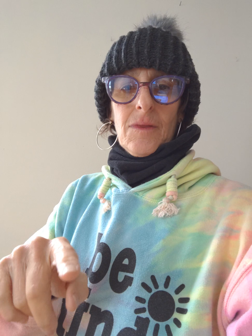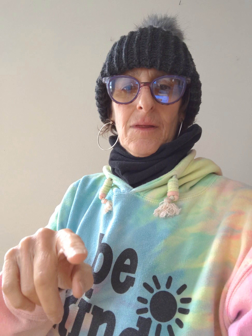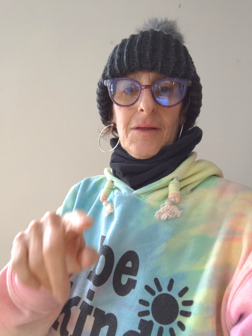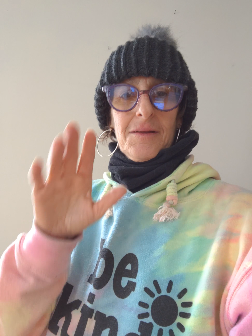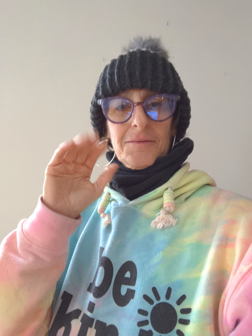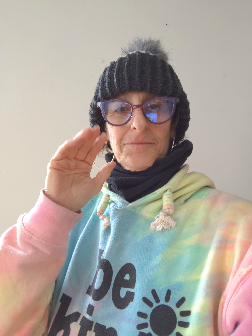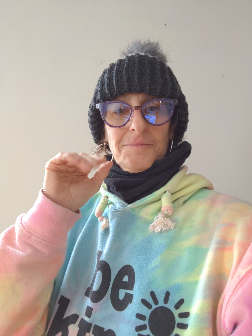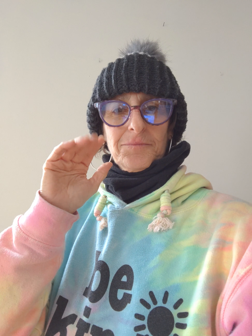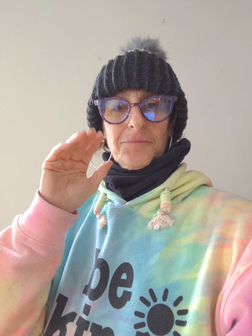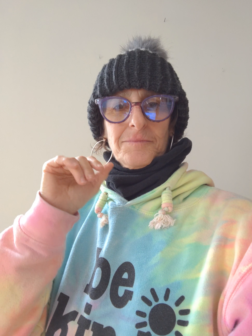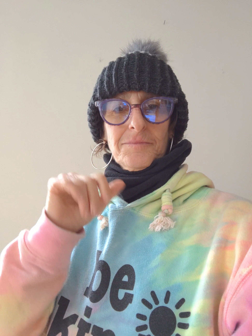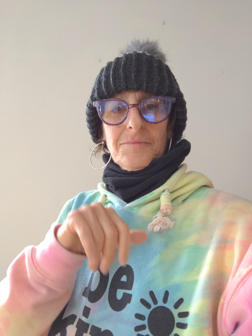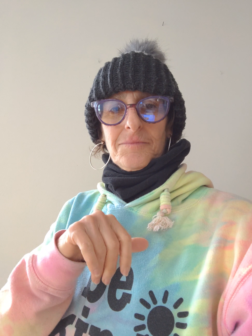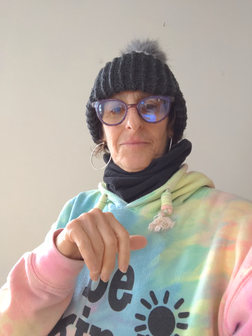bye